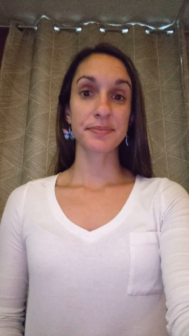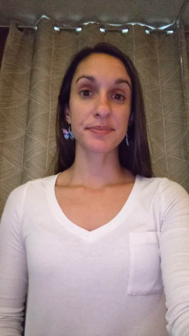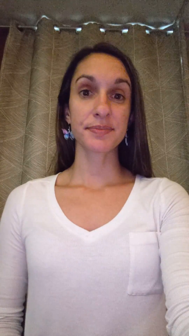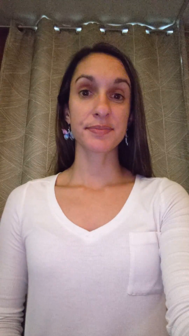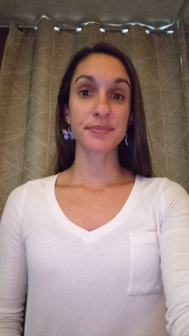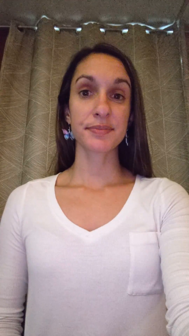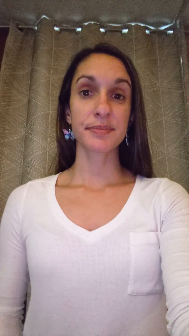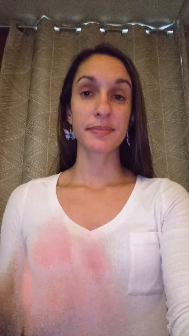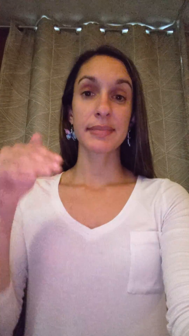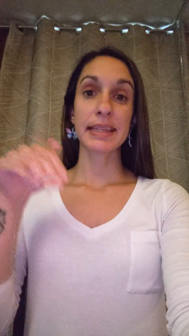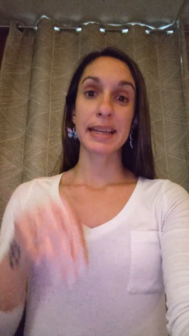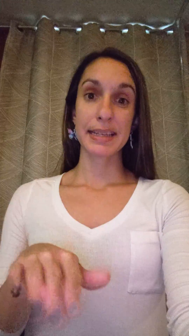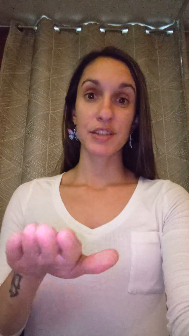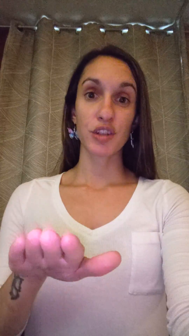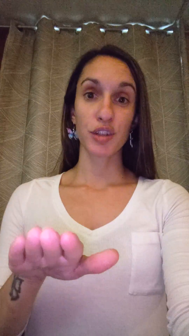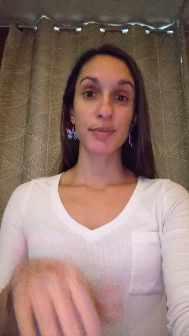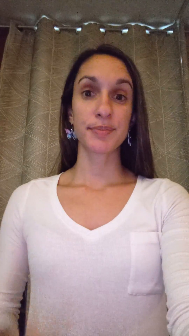enter